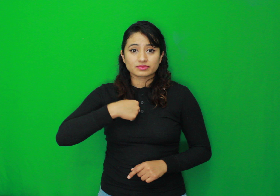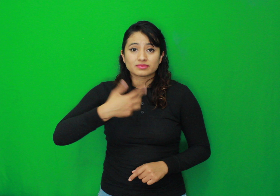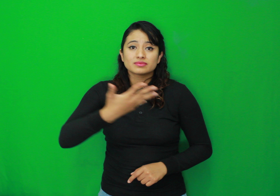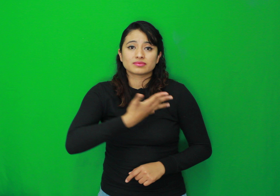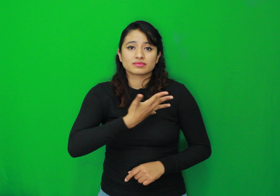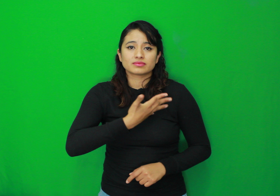tener